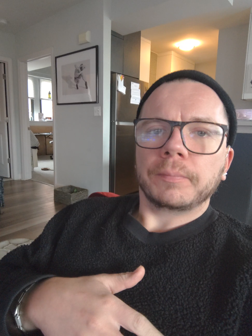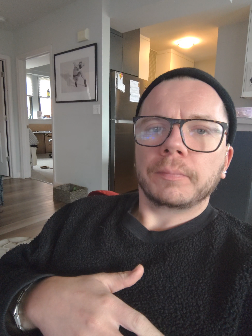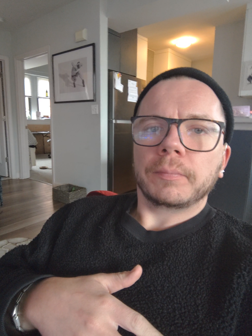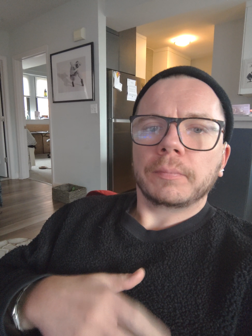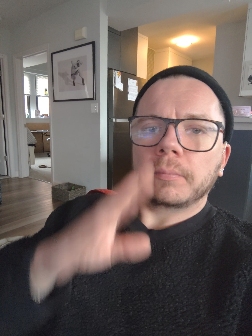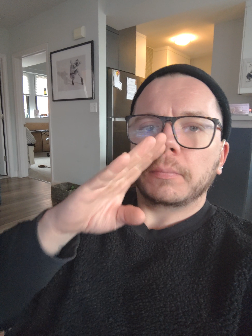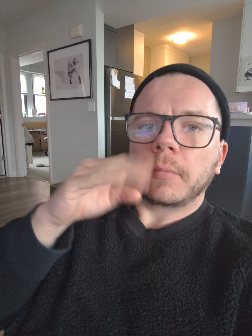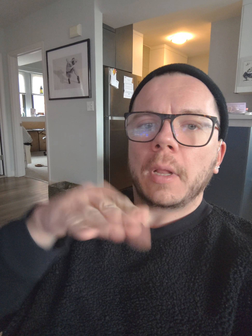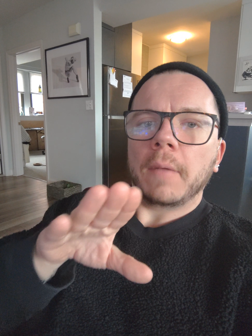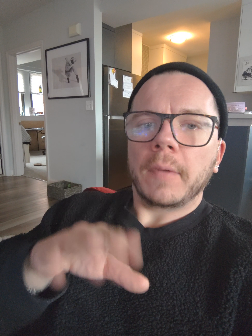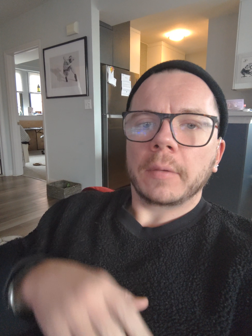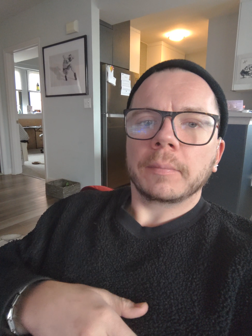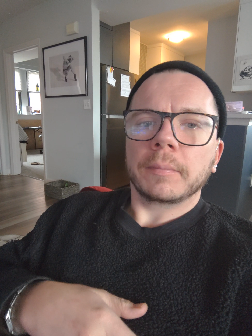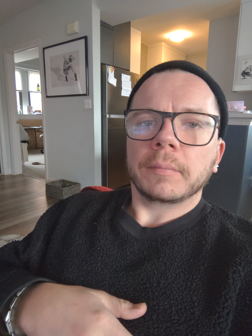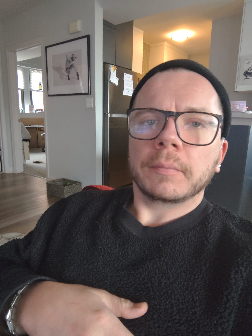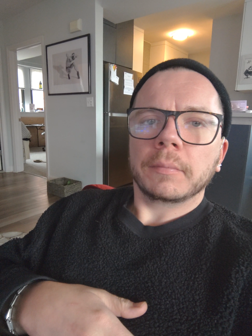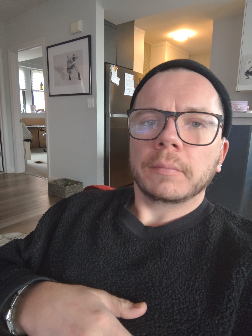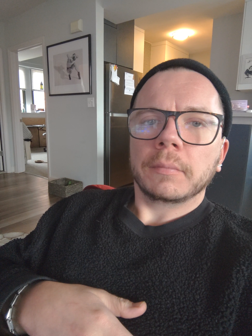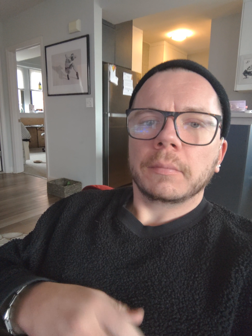elephant